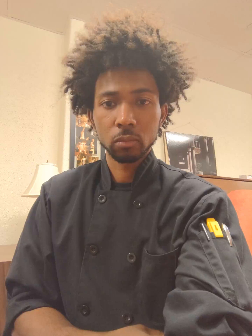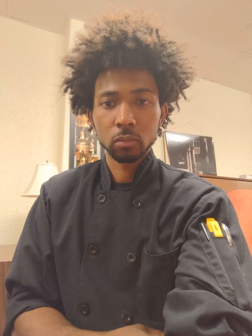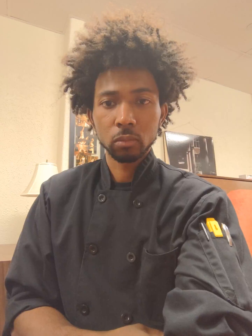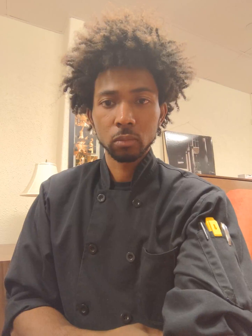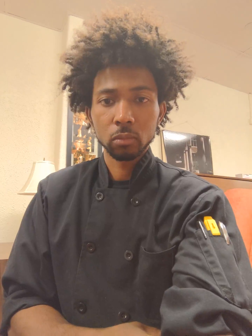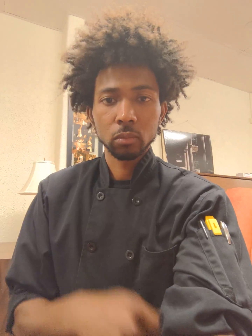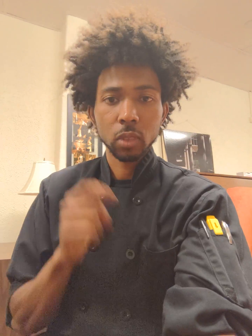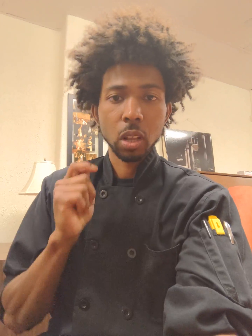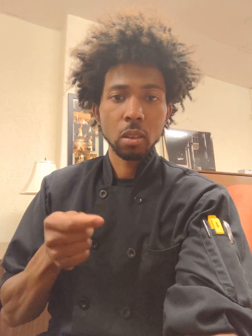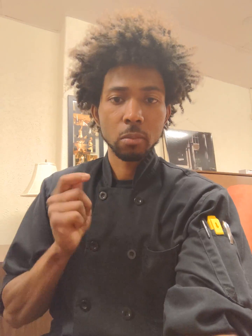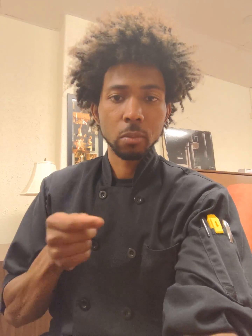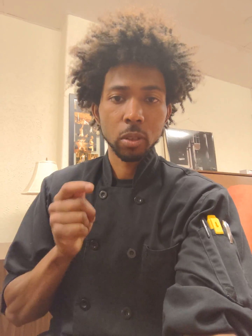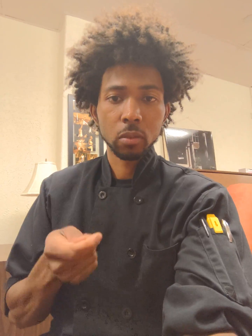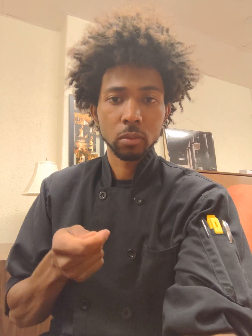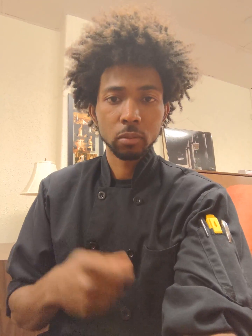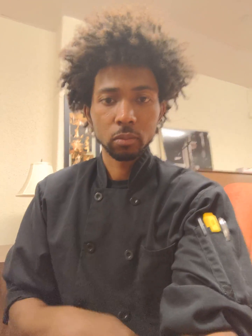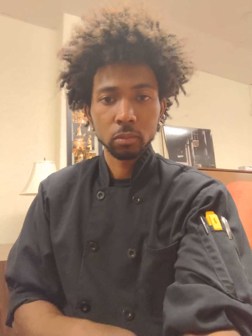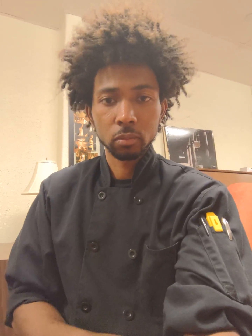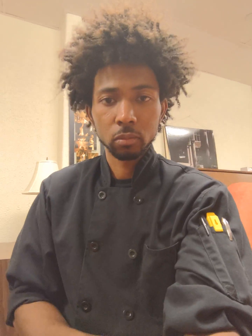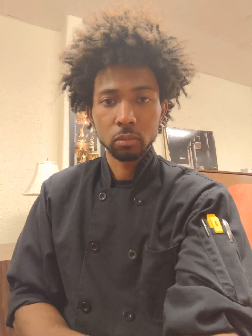cart